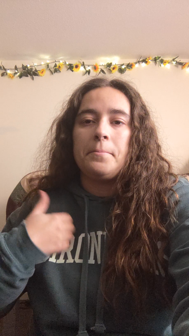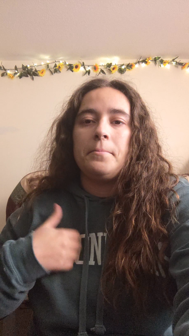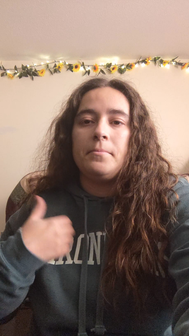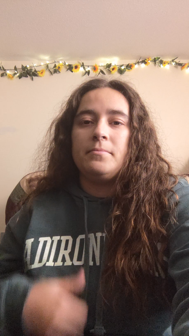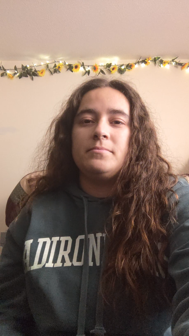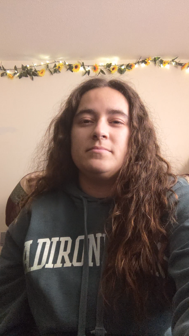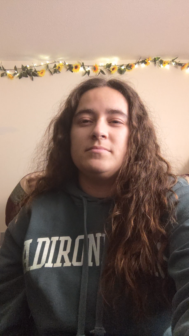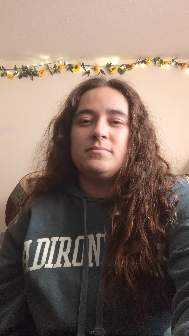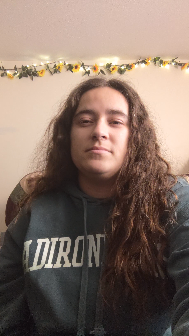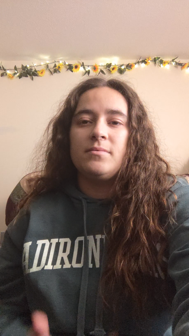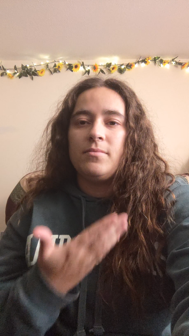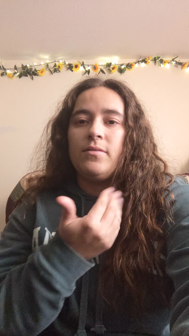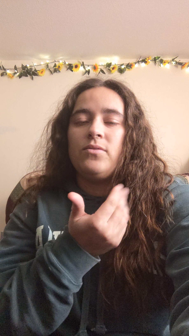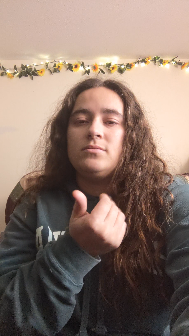butterfly